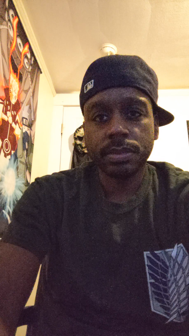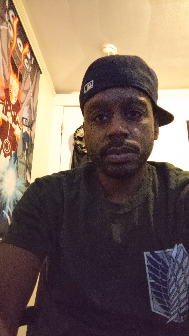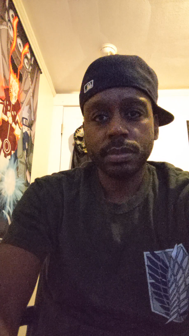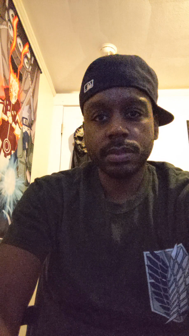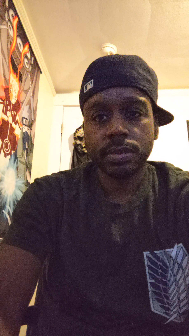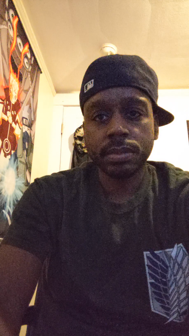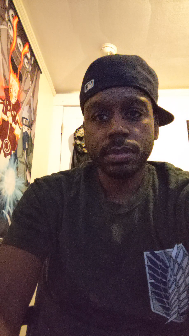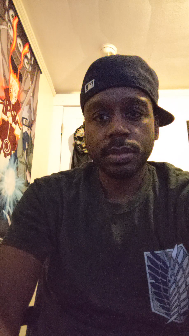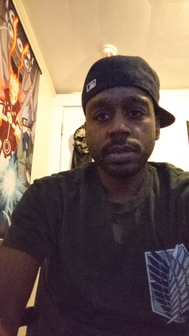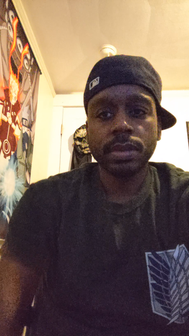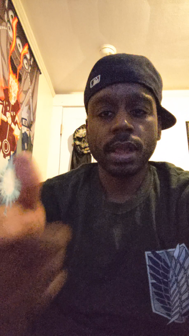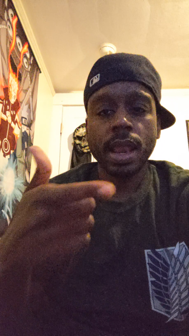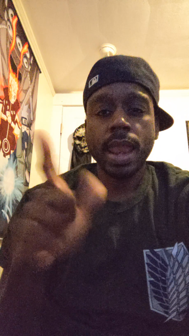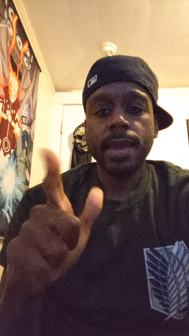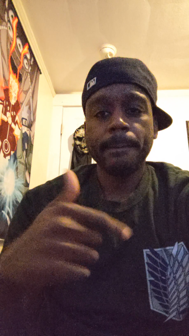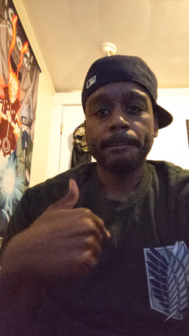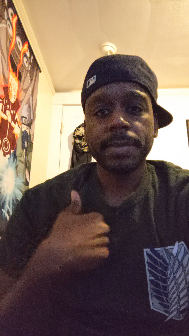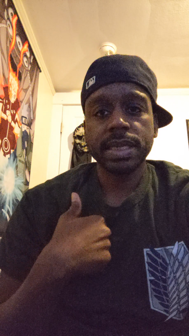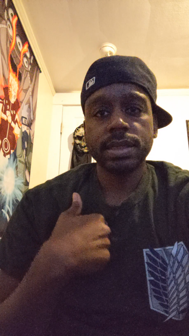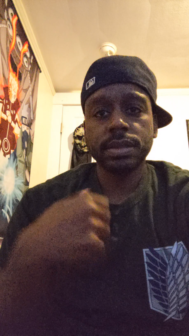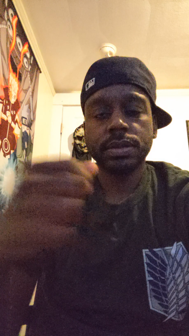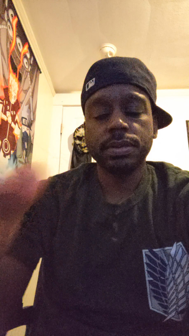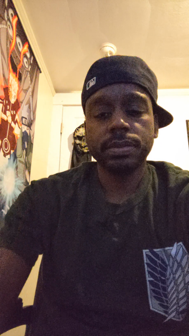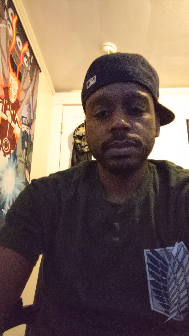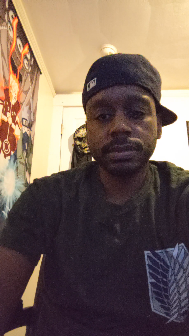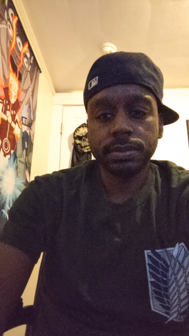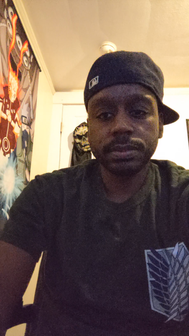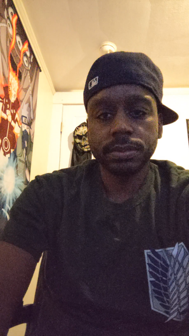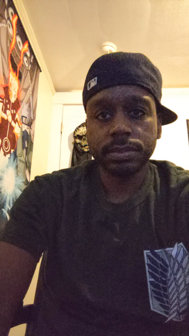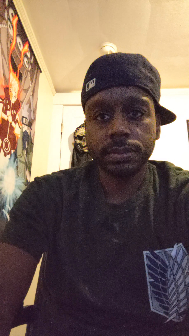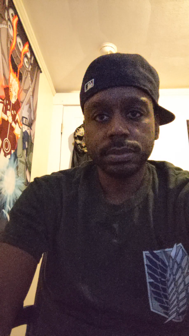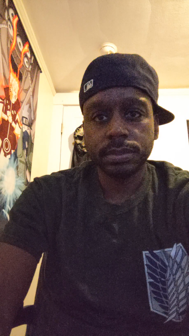let me